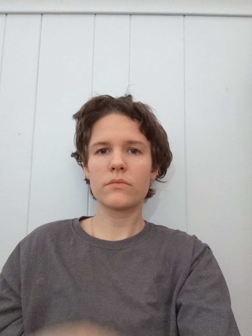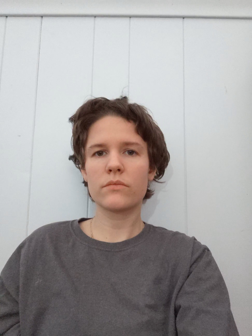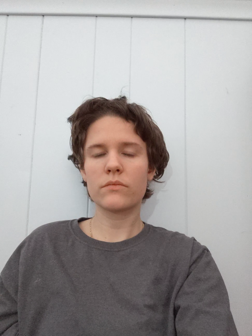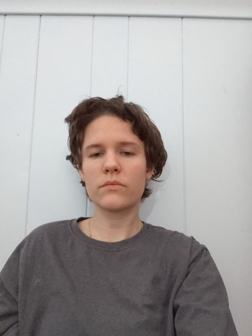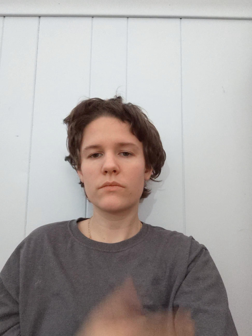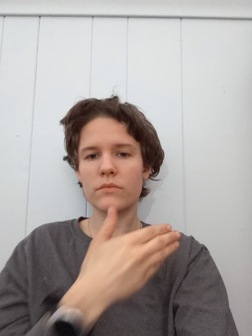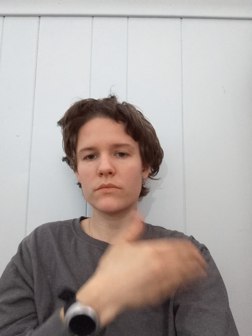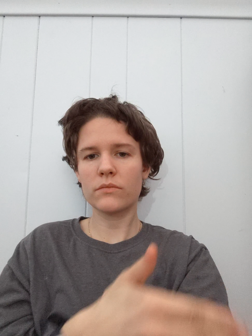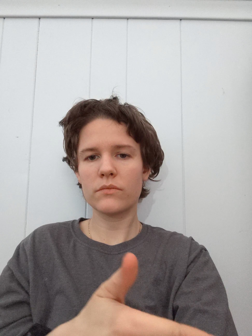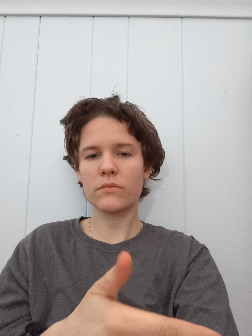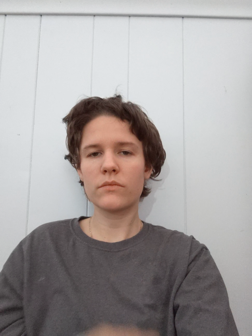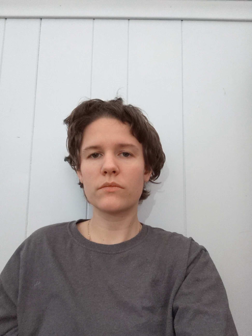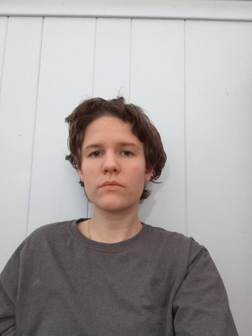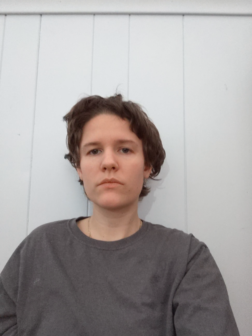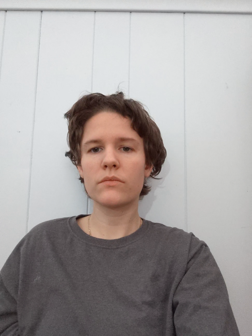arm